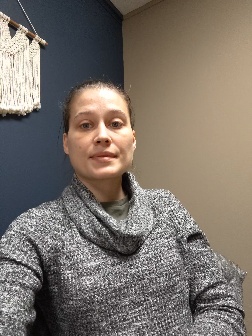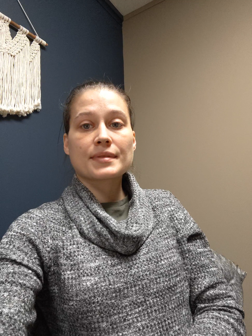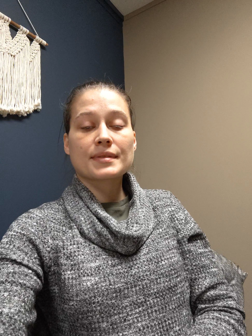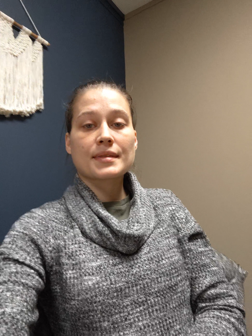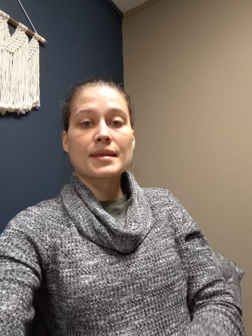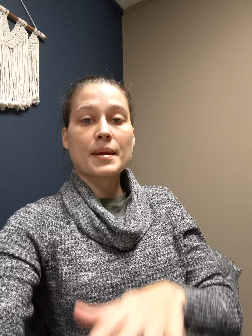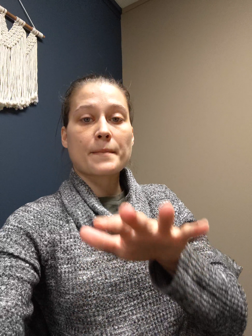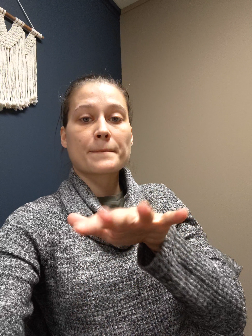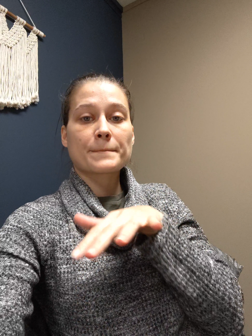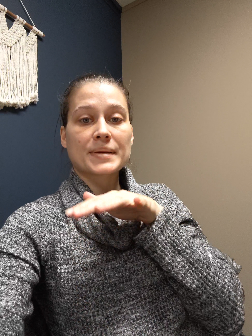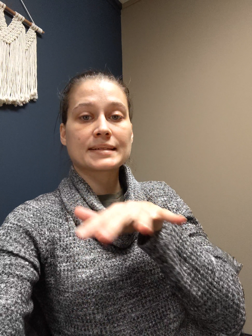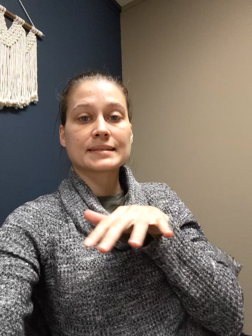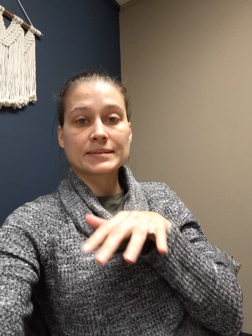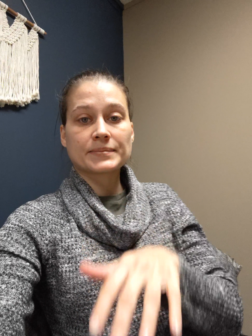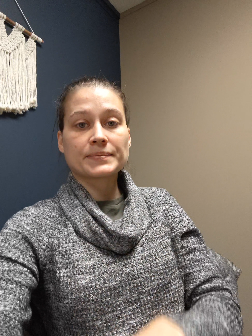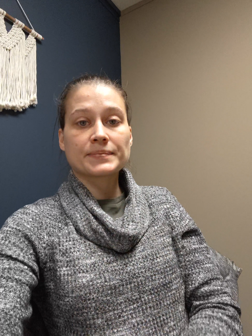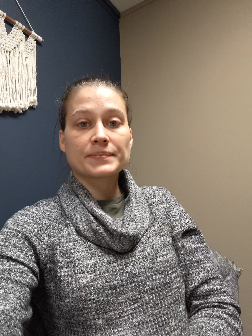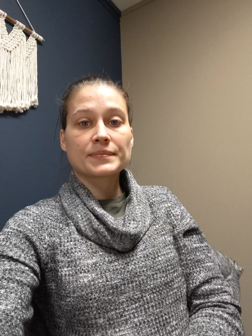mitten